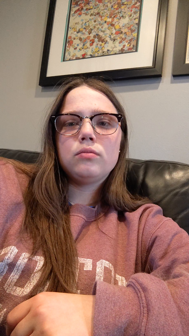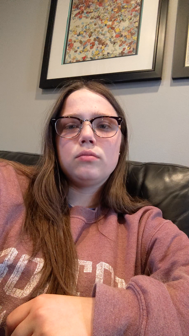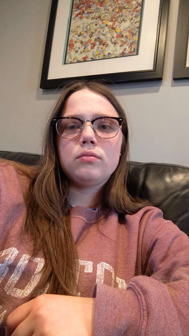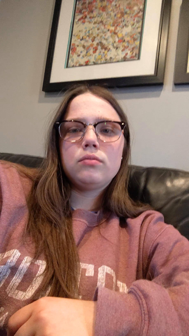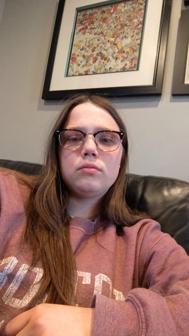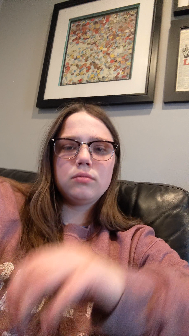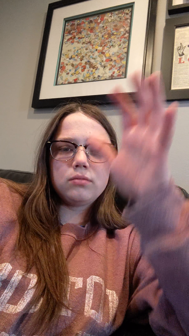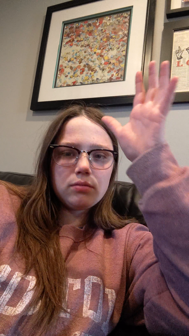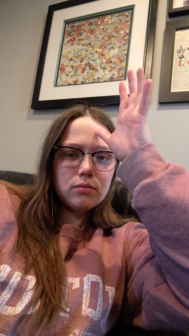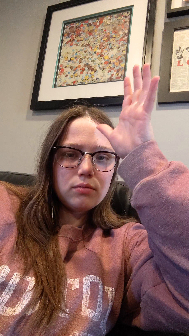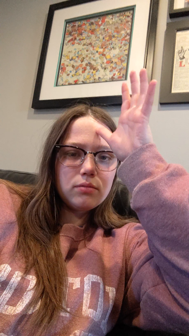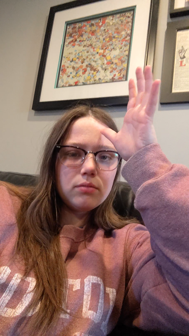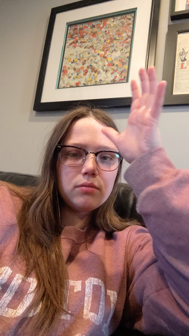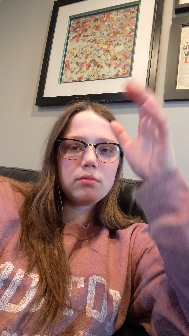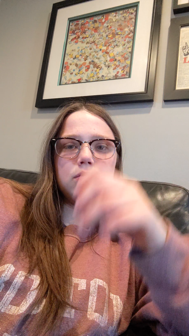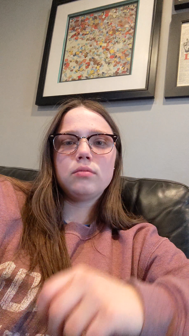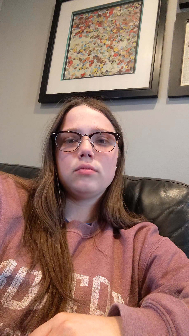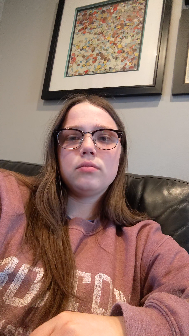daddy